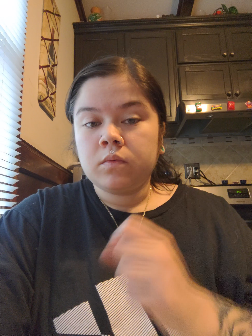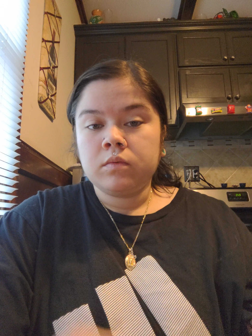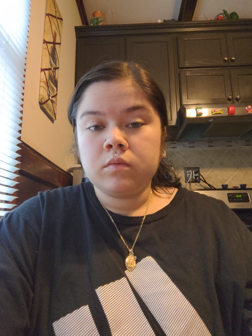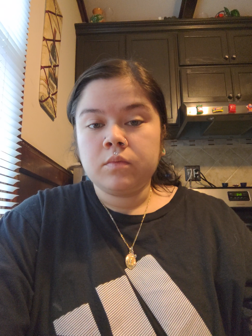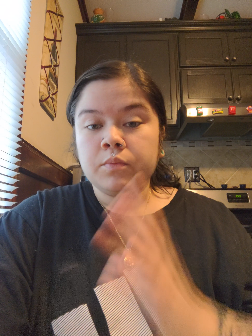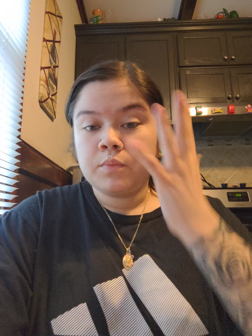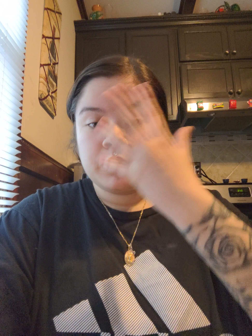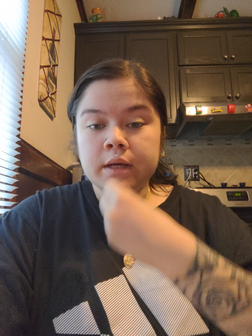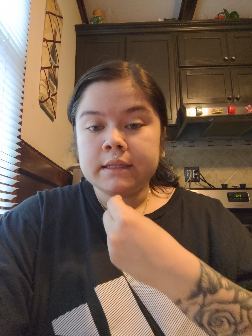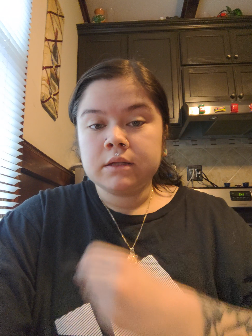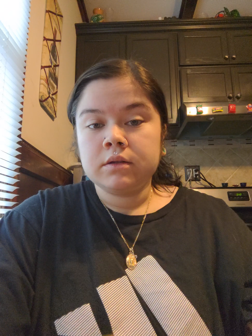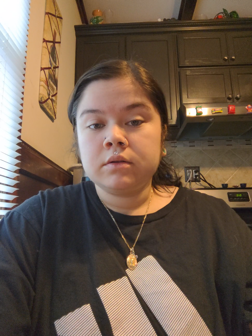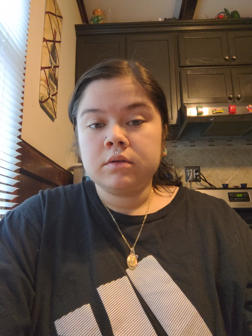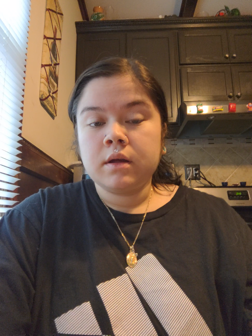pretty